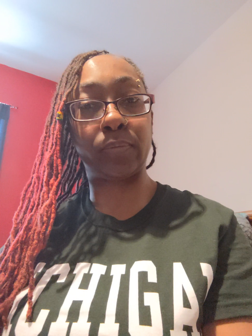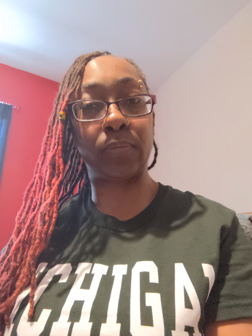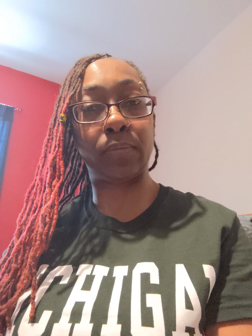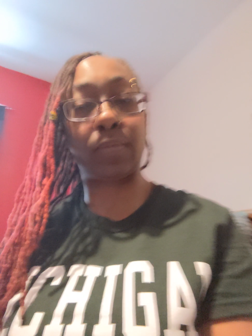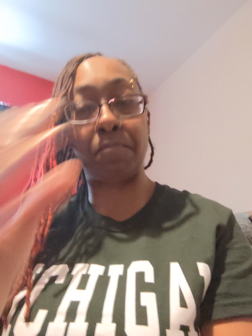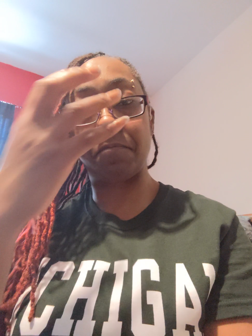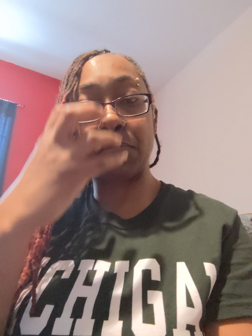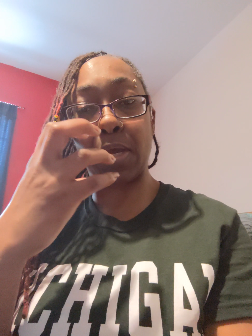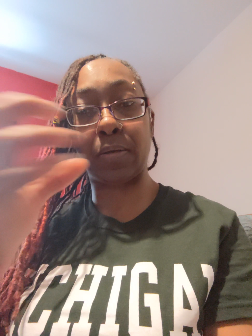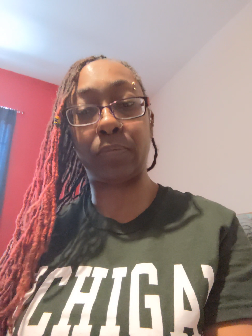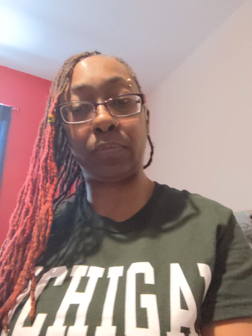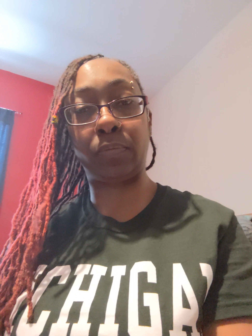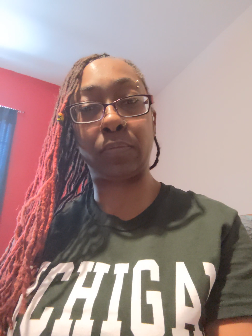mad